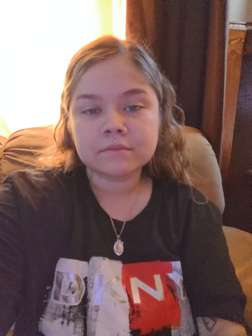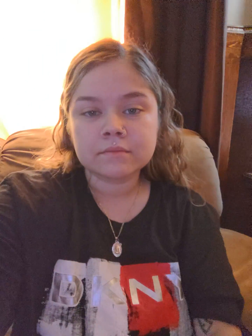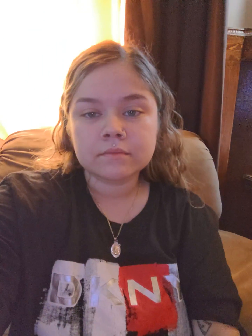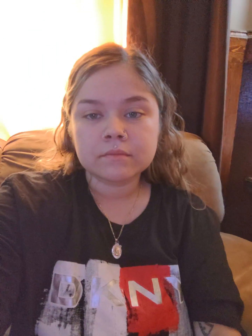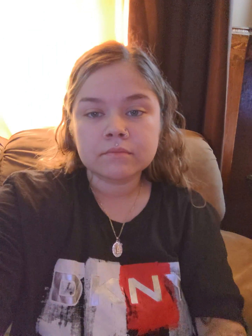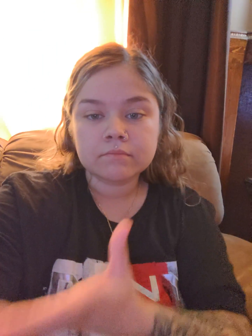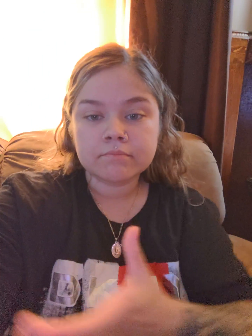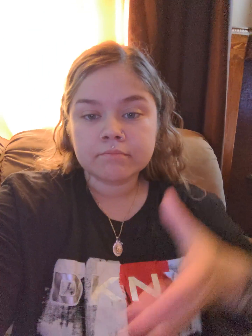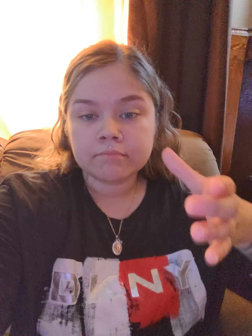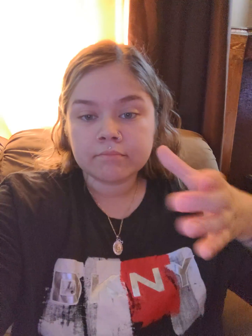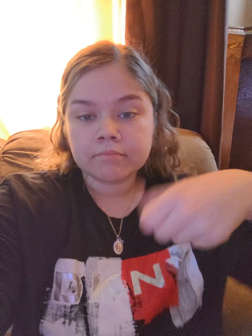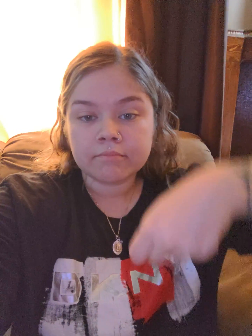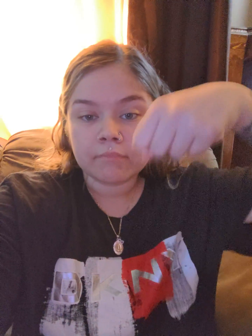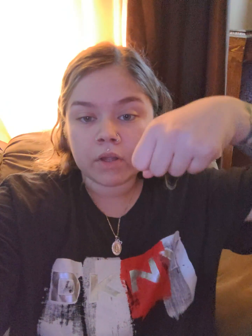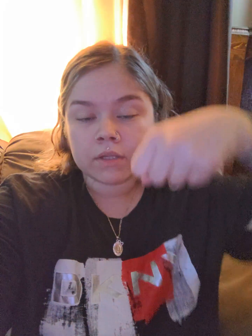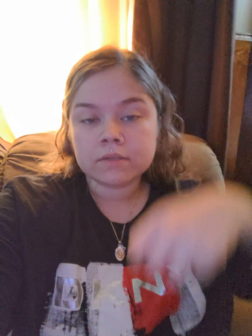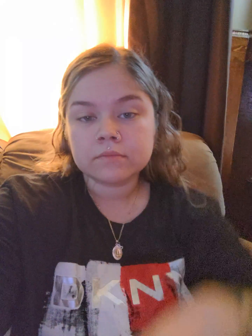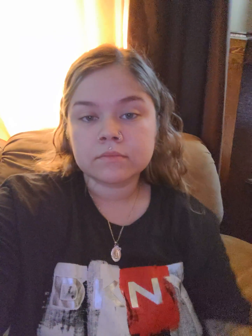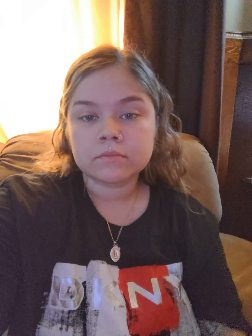bucket